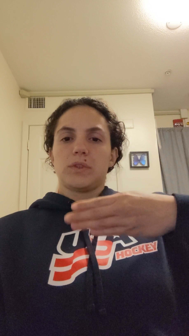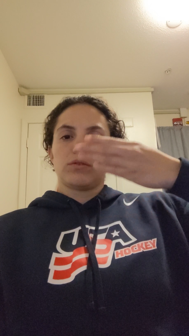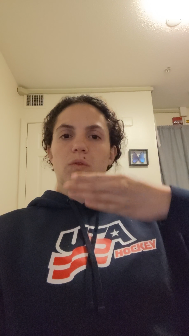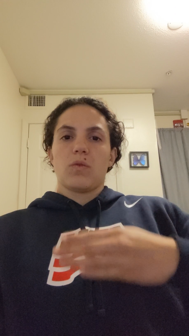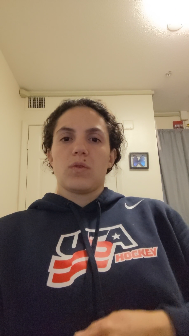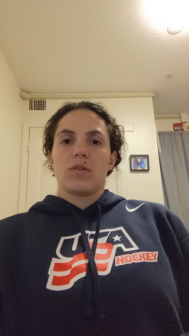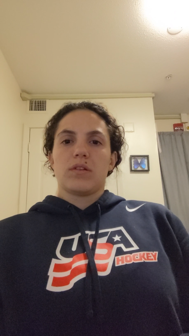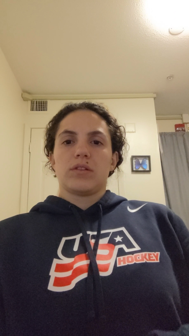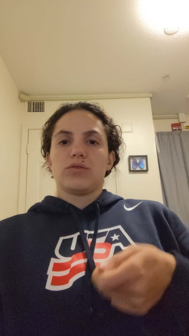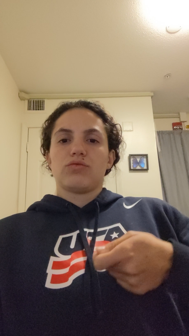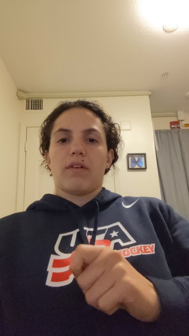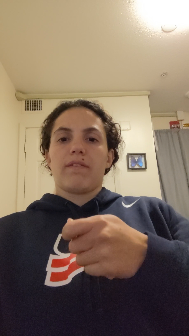shovel